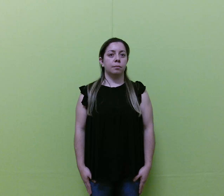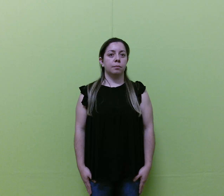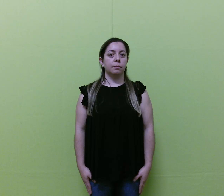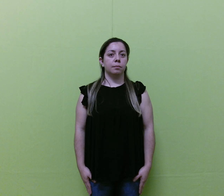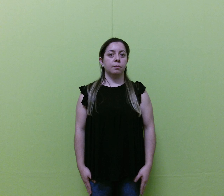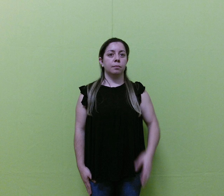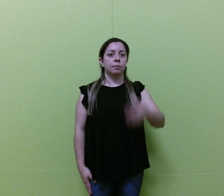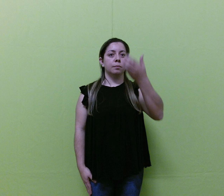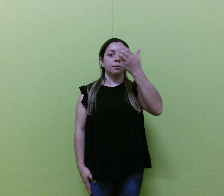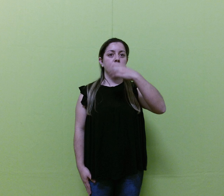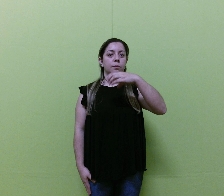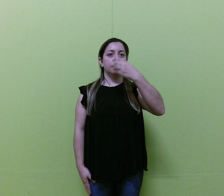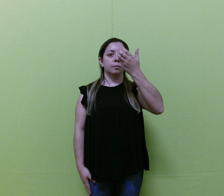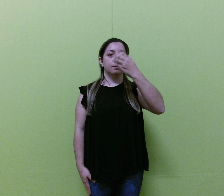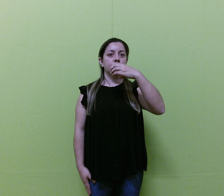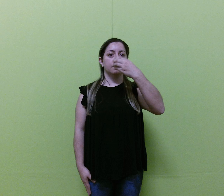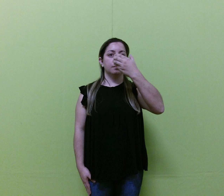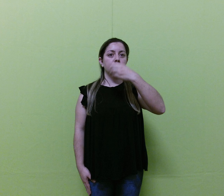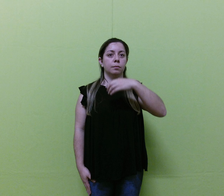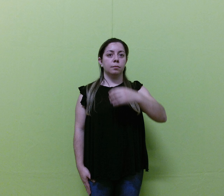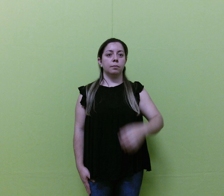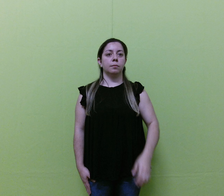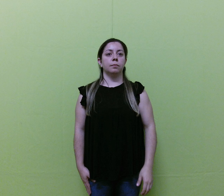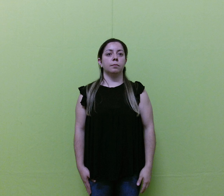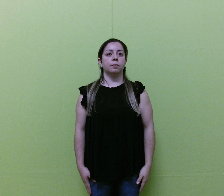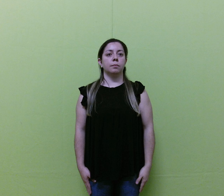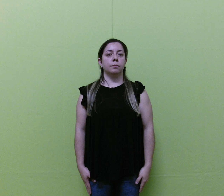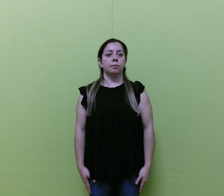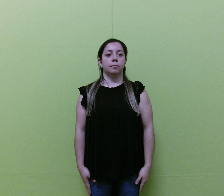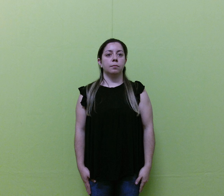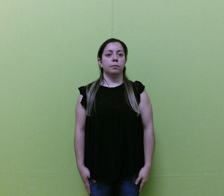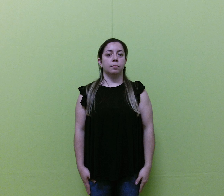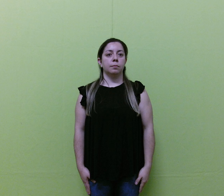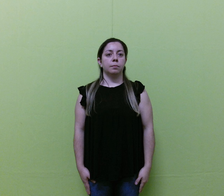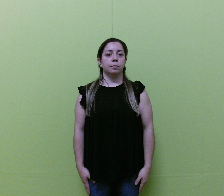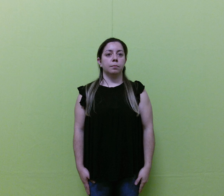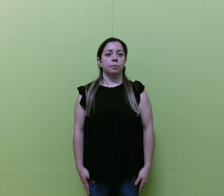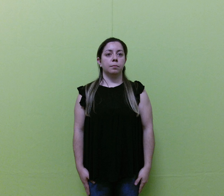maçã